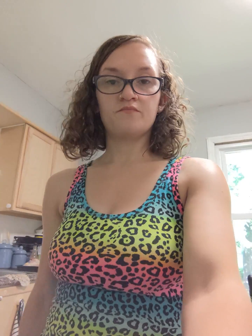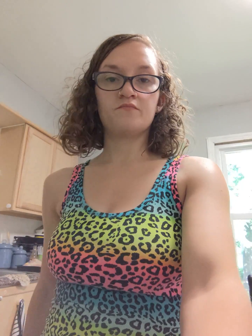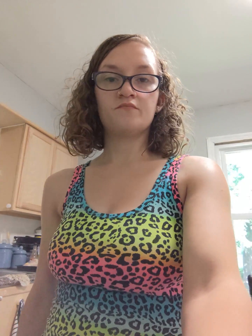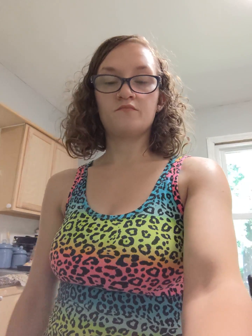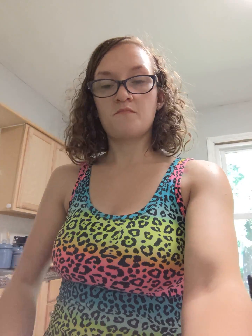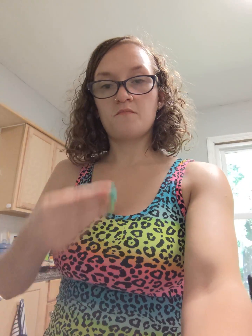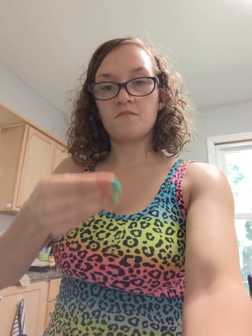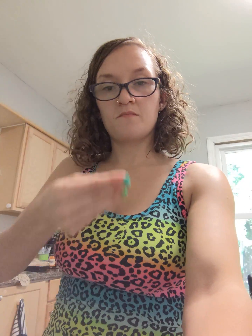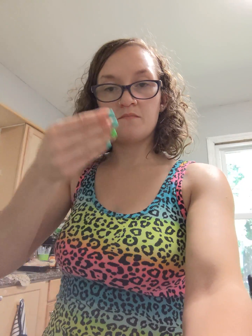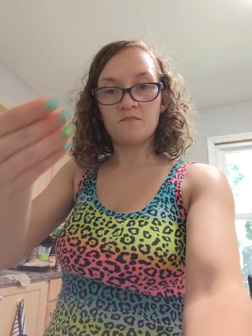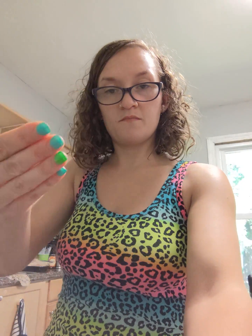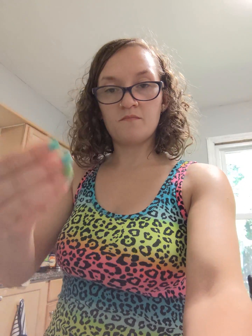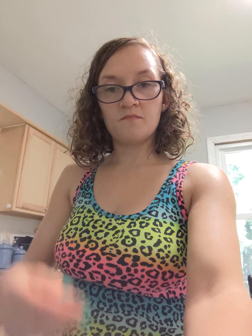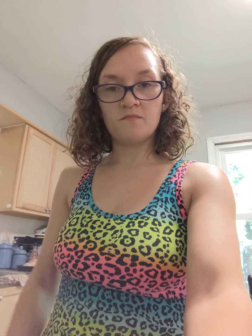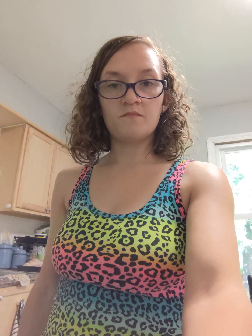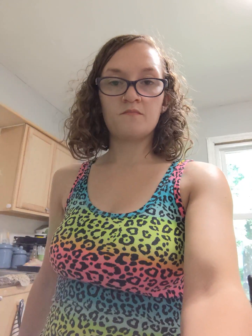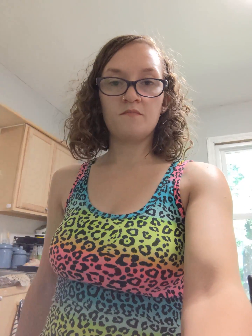buy